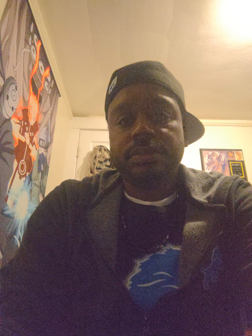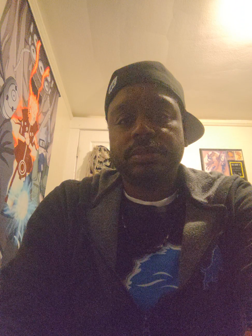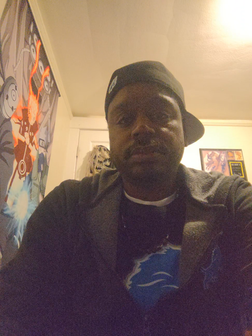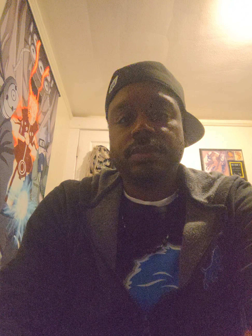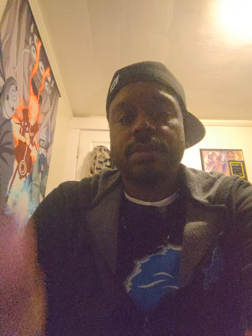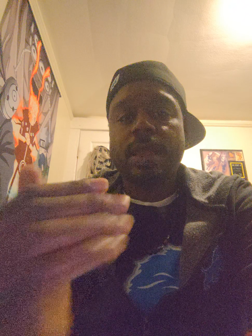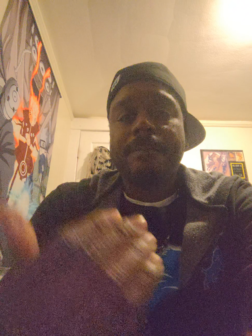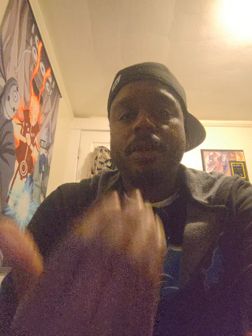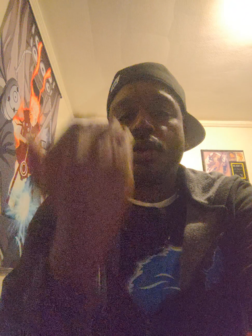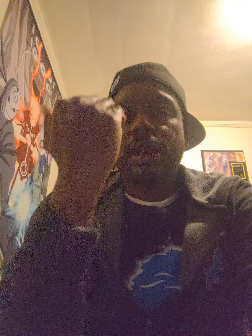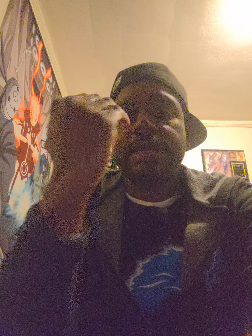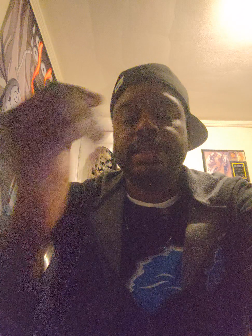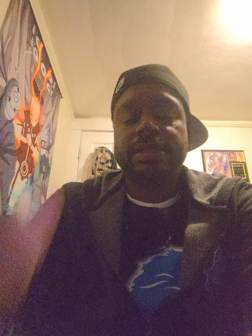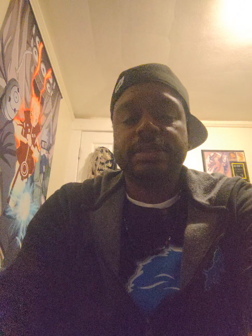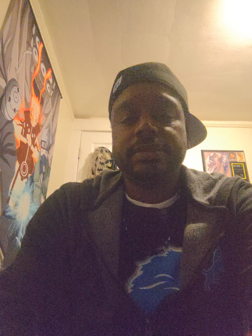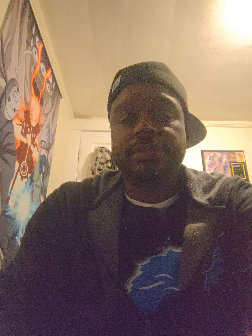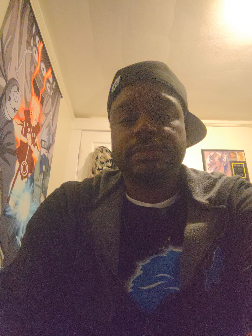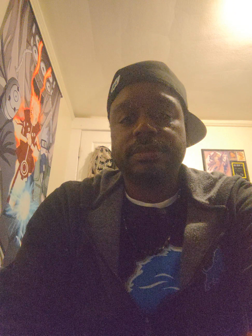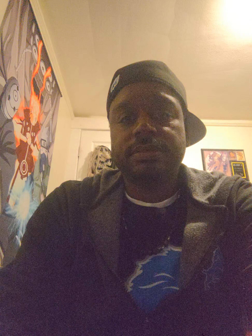morning